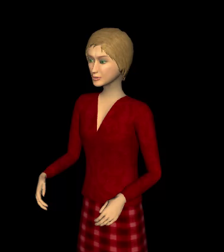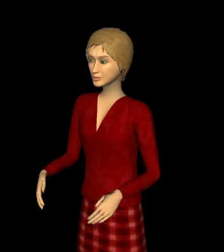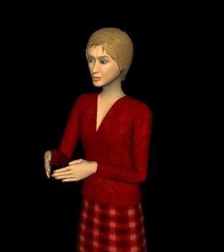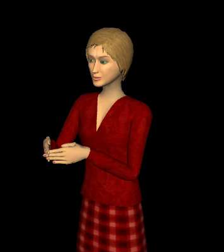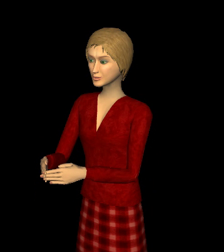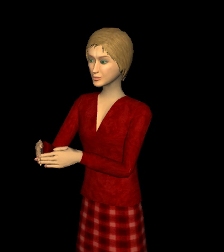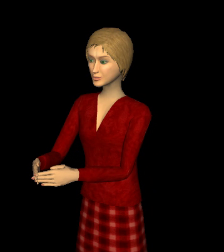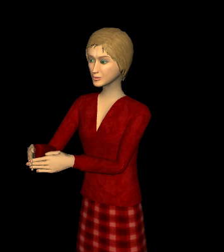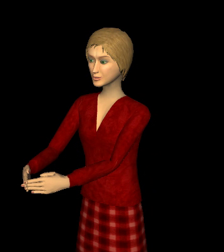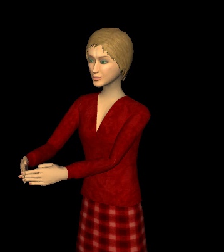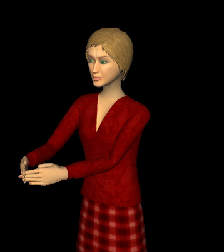قارب